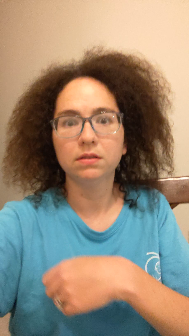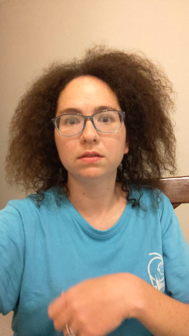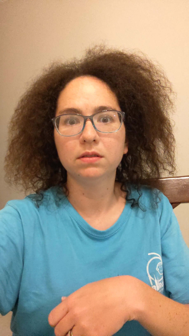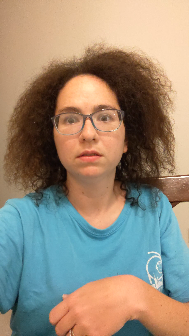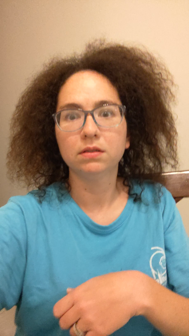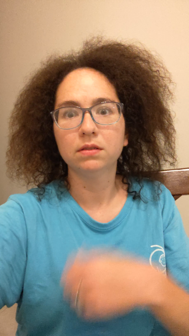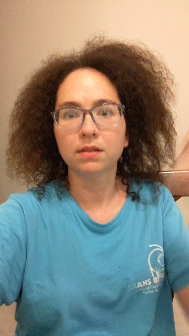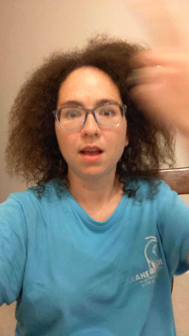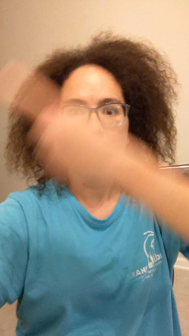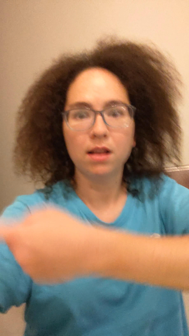day